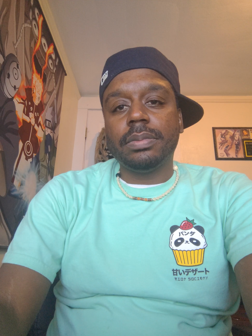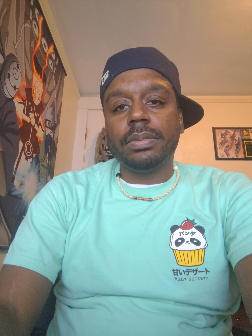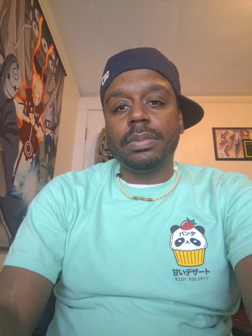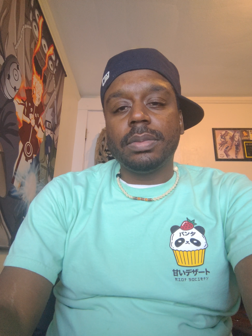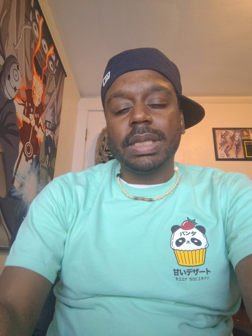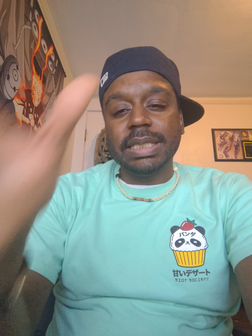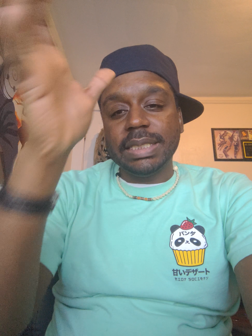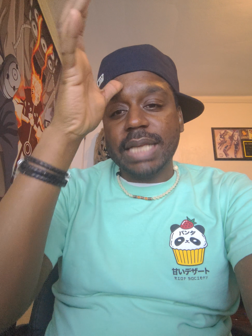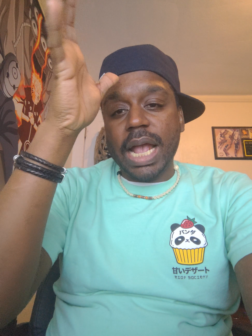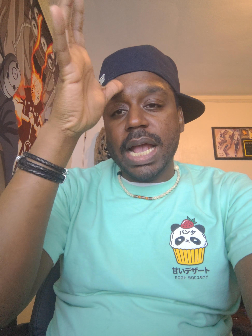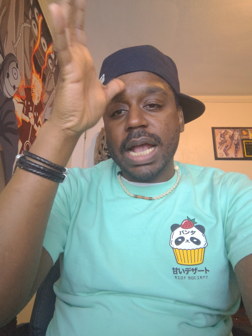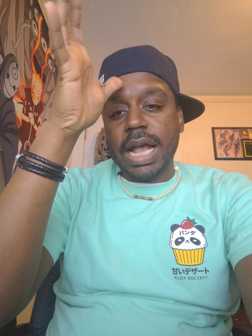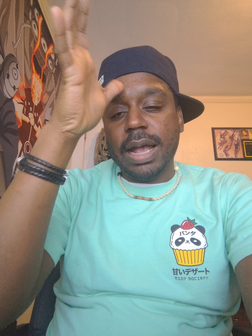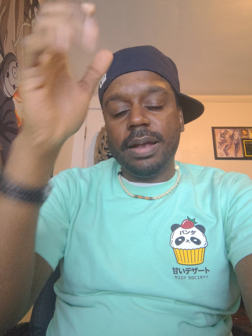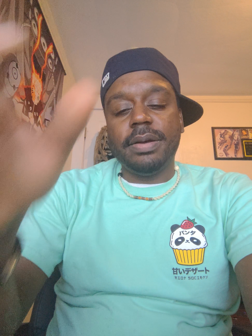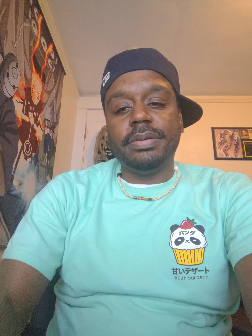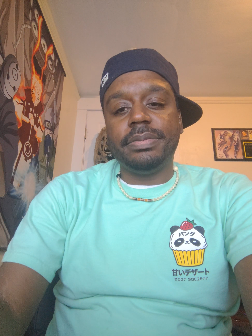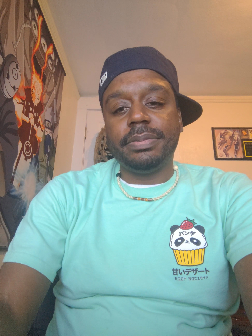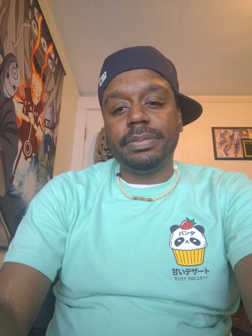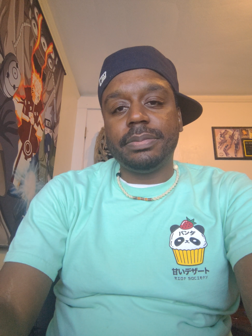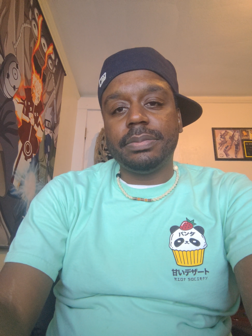dad